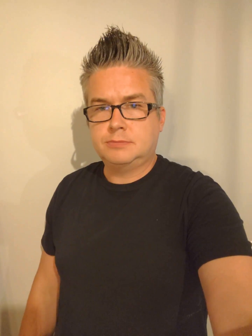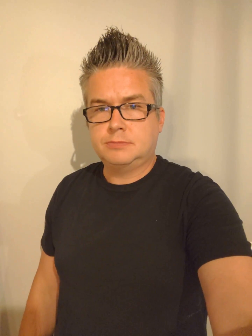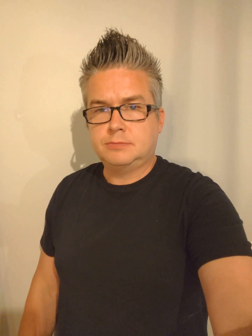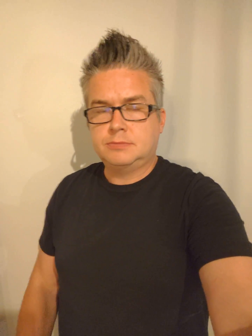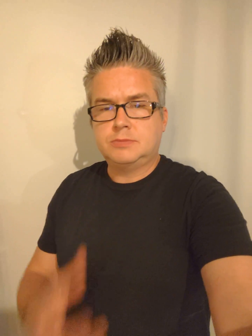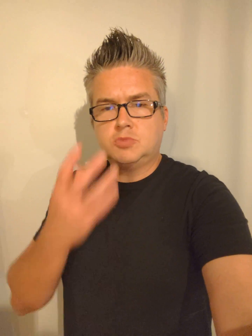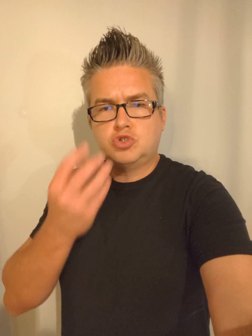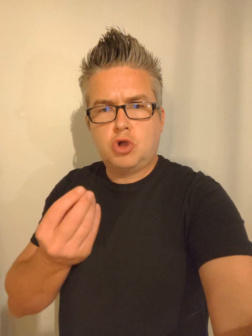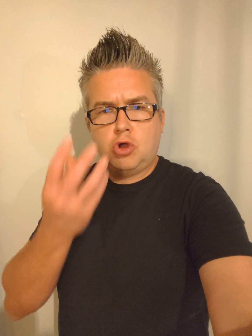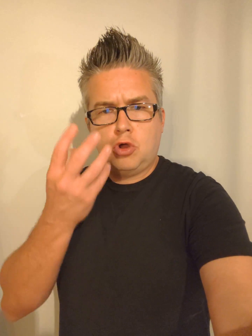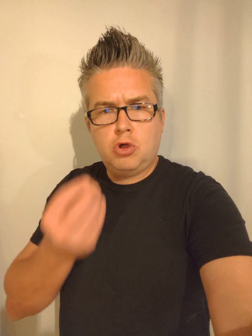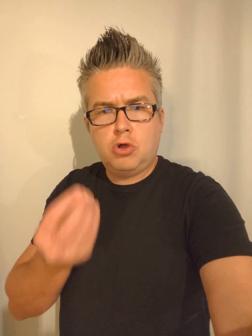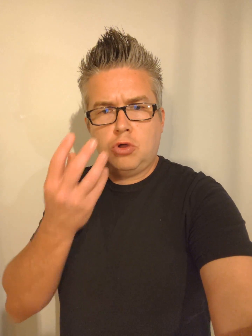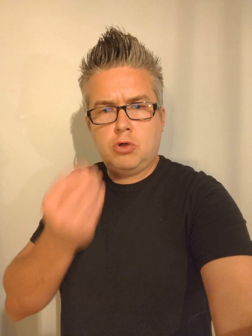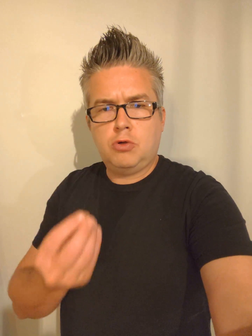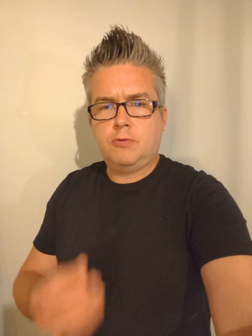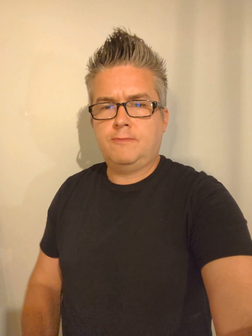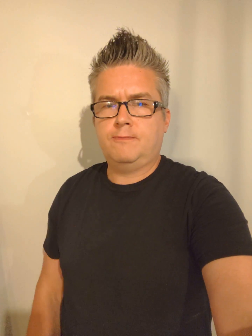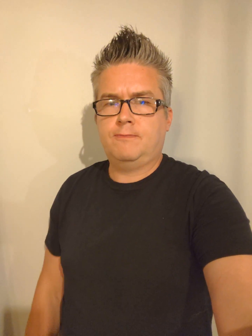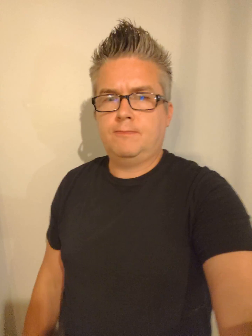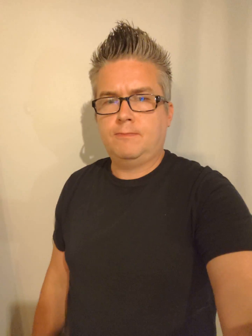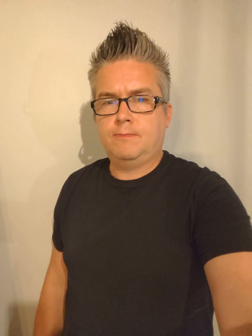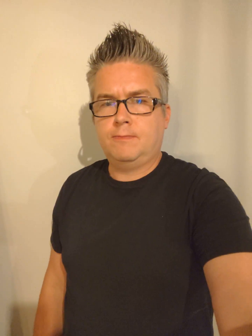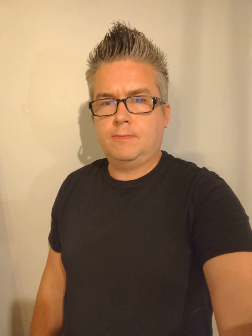gentle